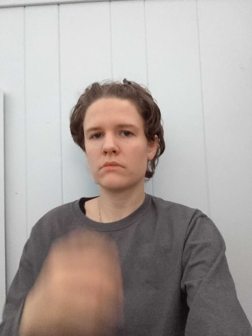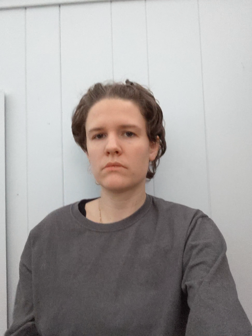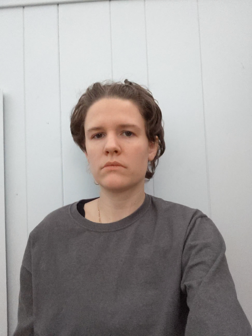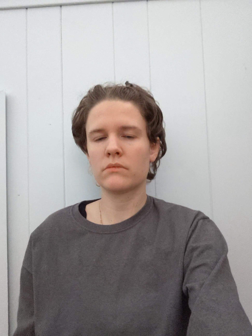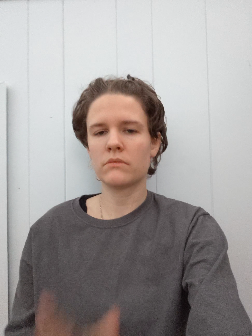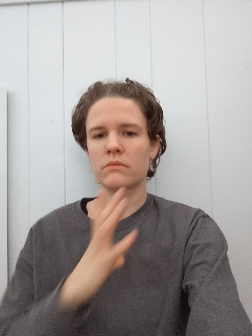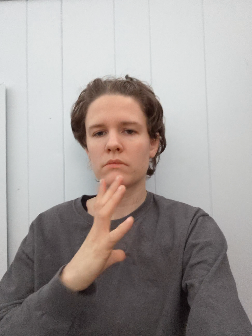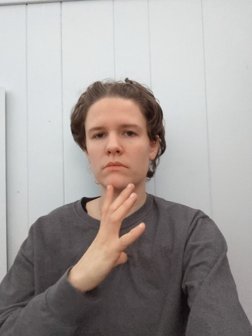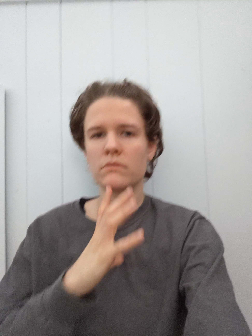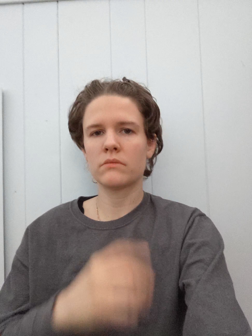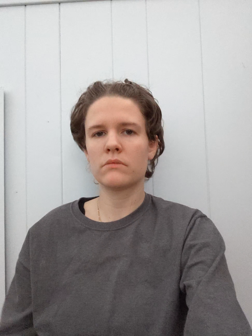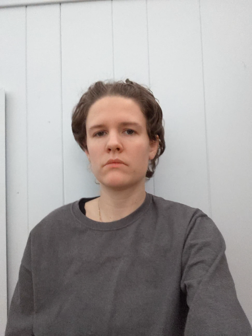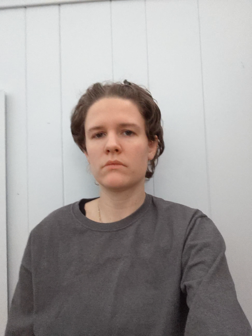fine